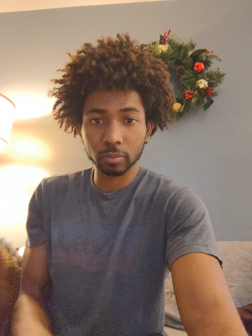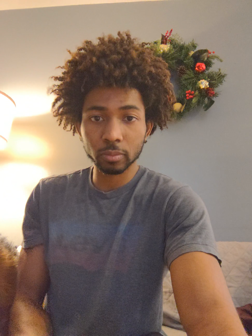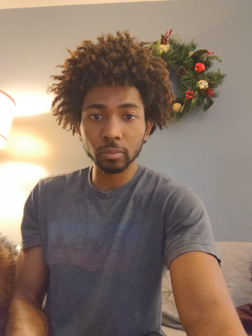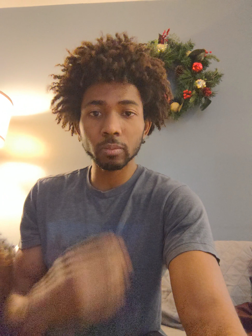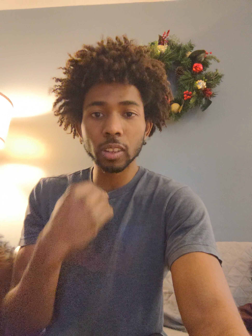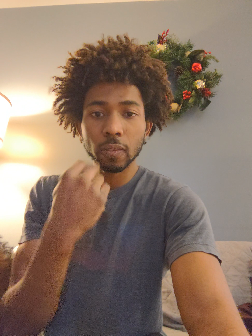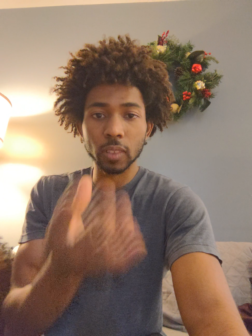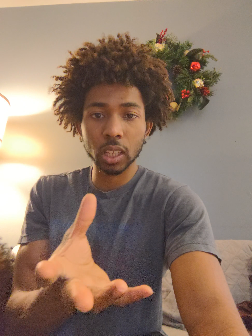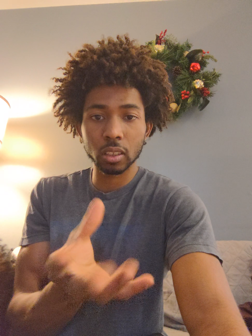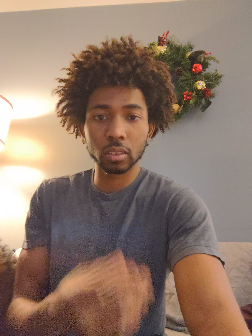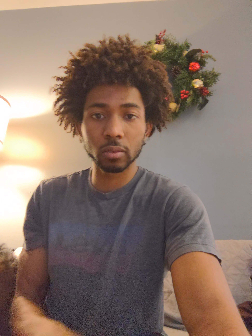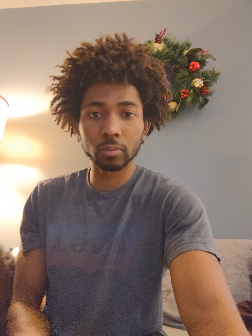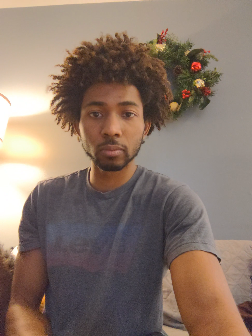give